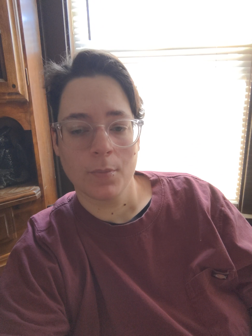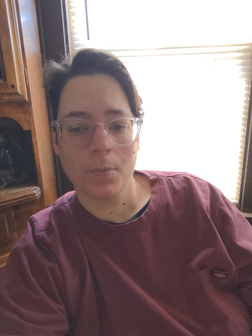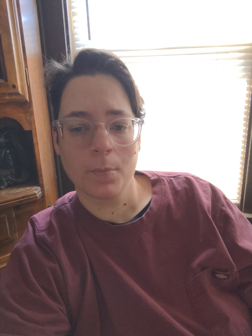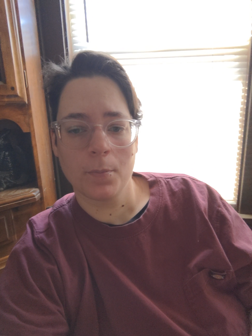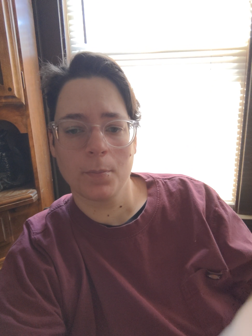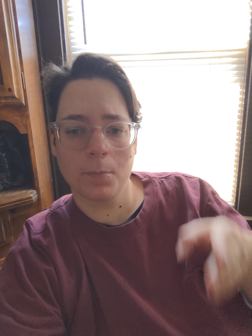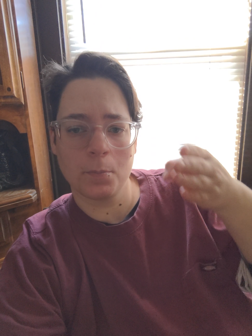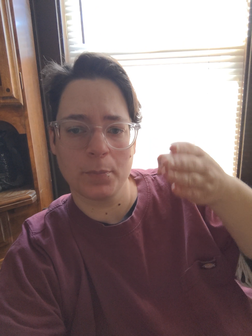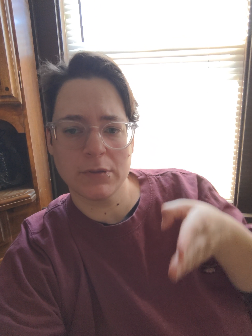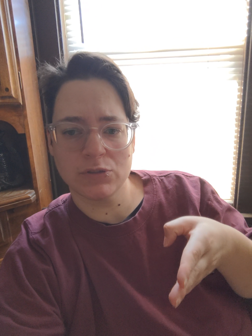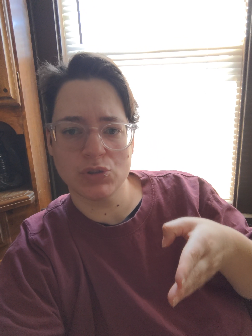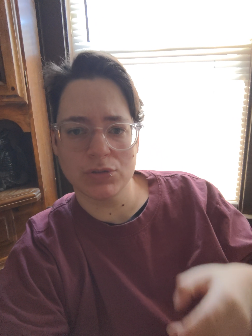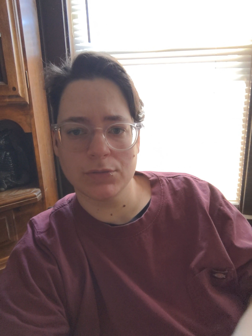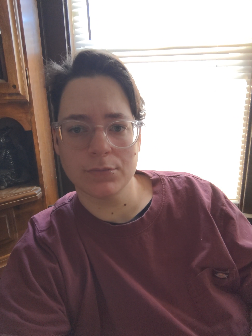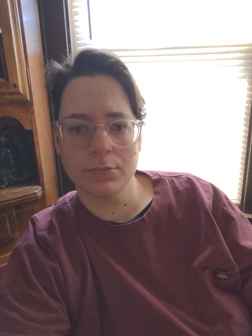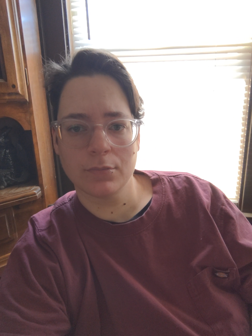person